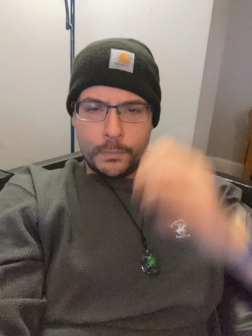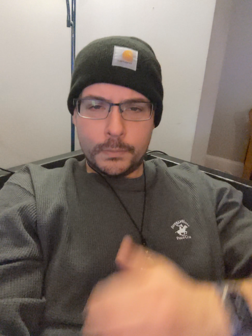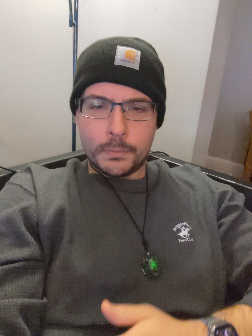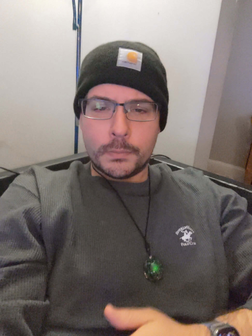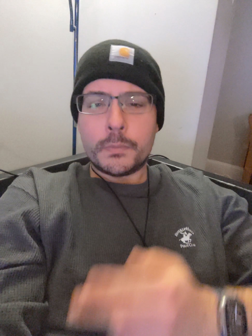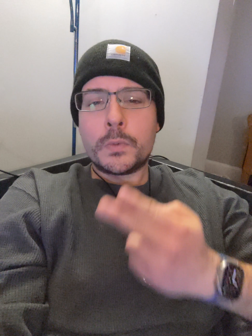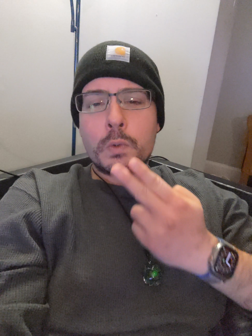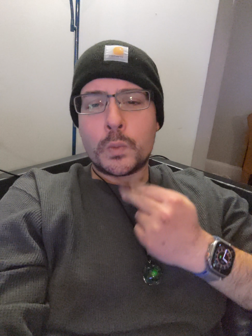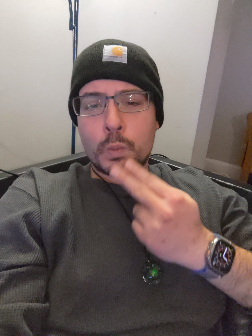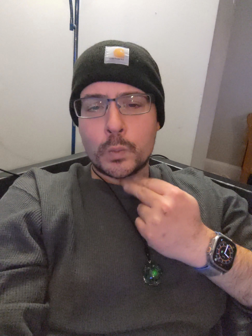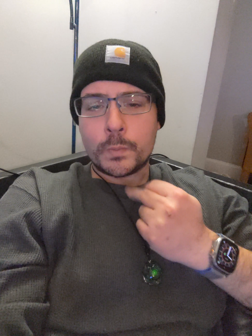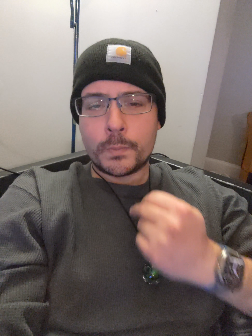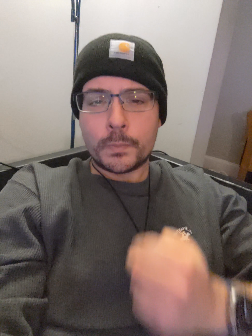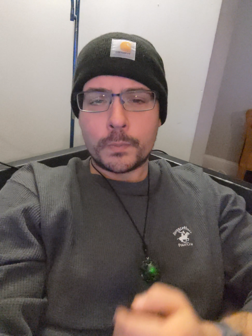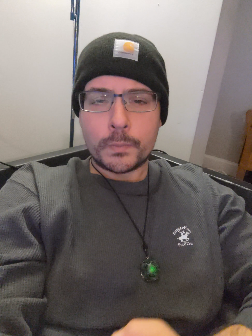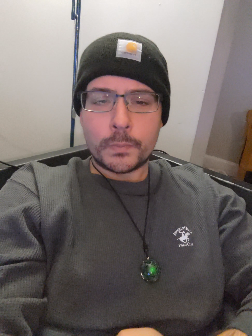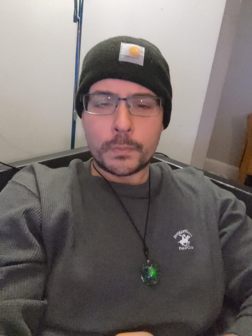cute